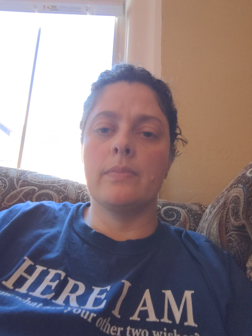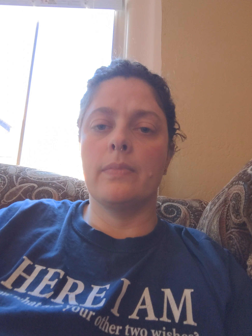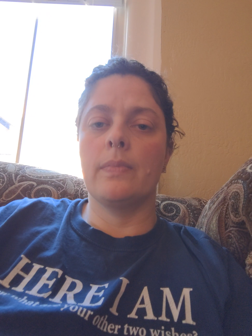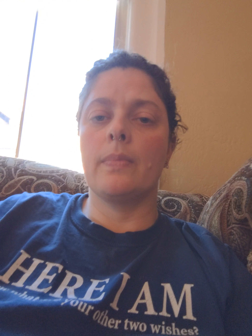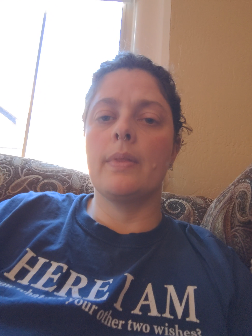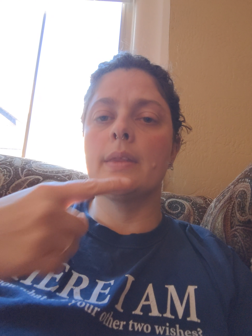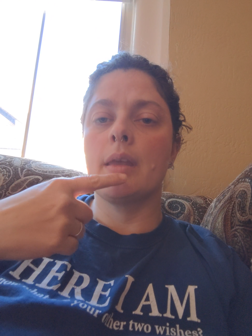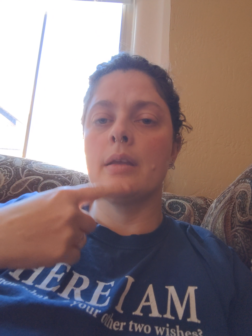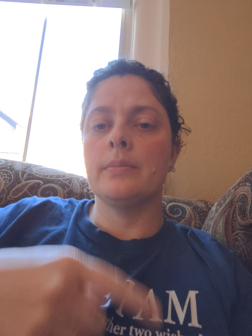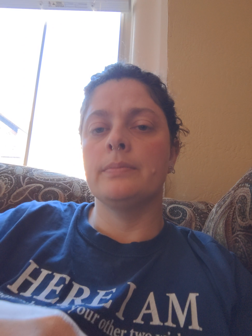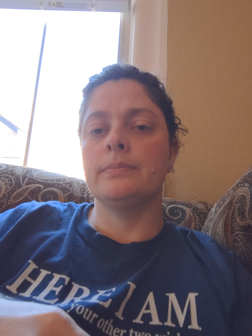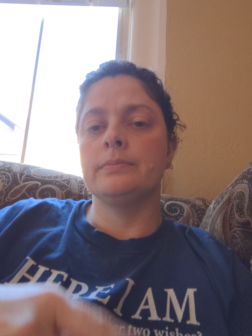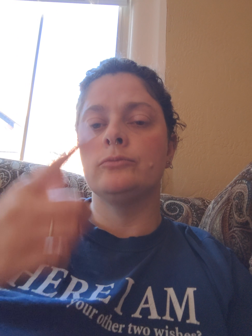say